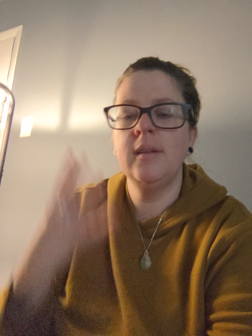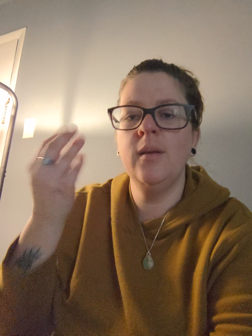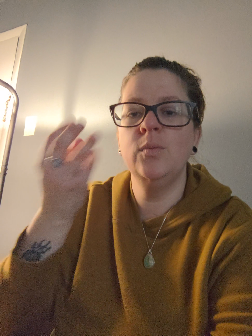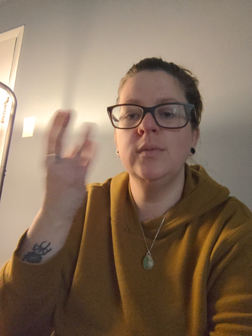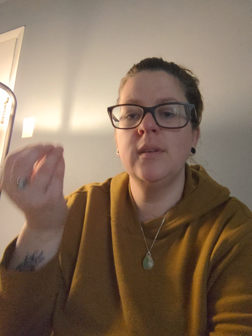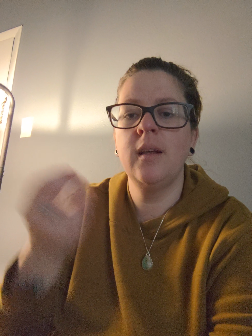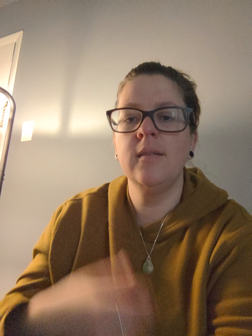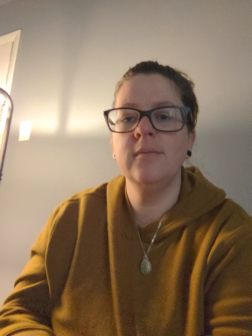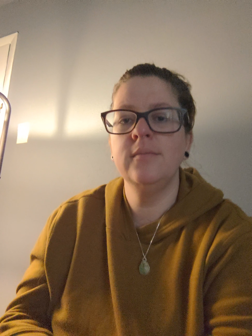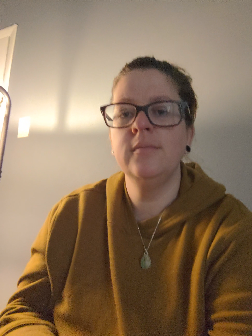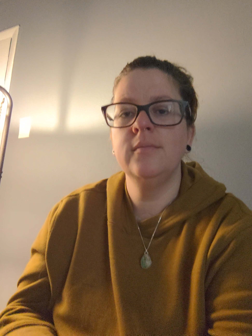outside